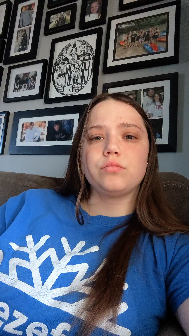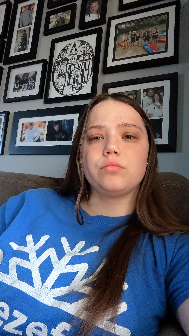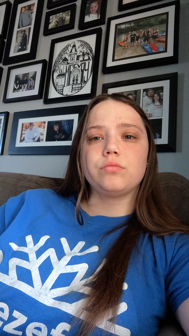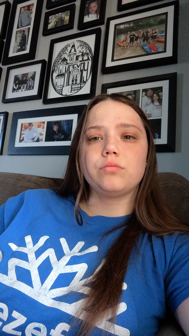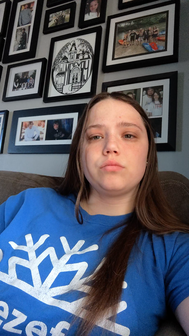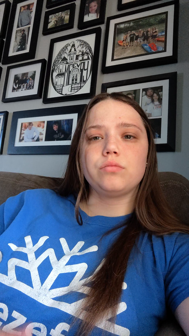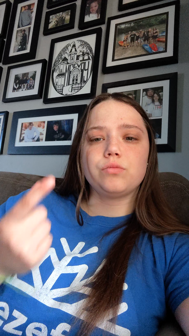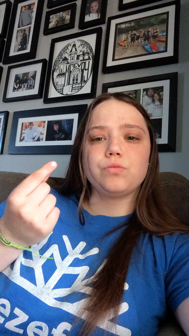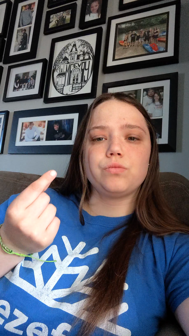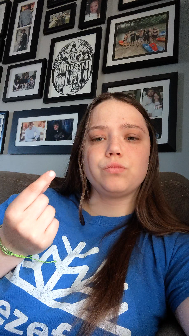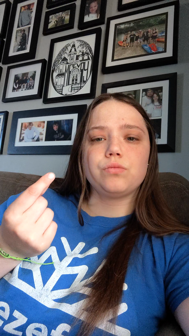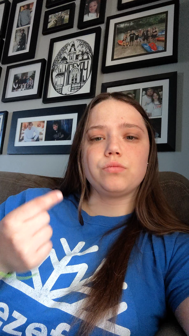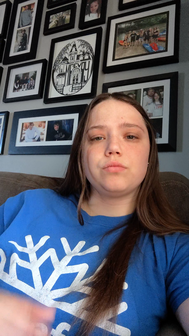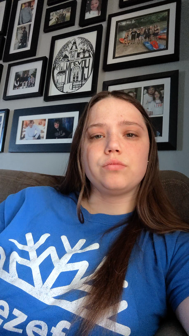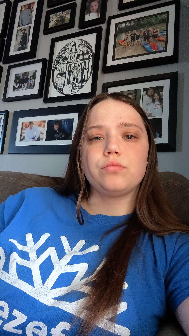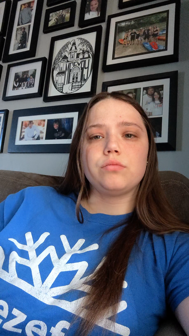do